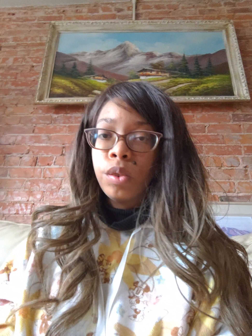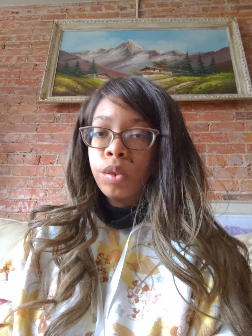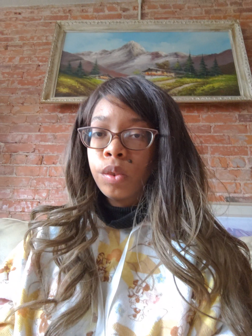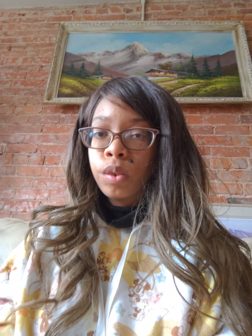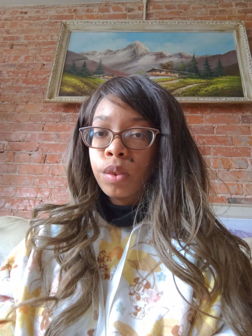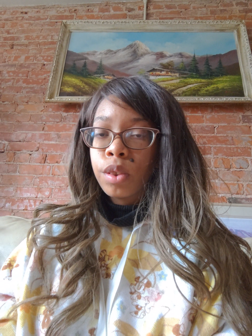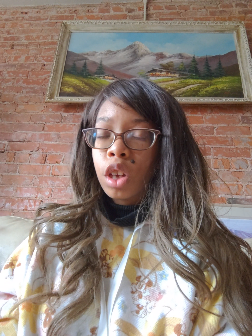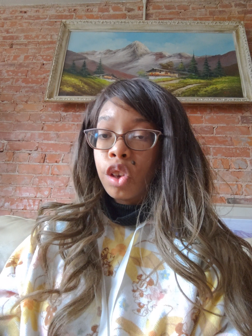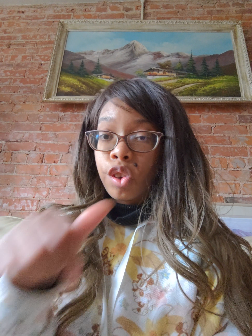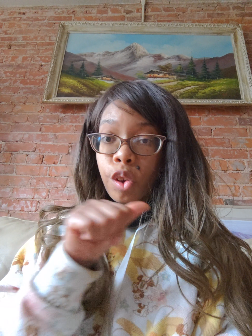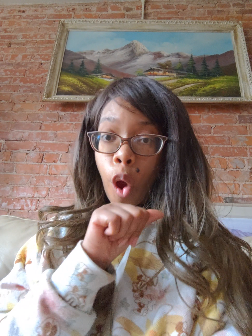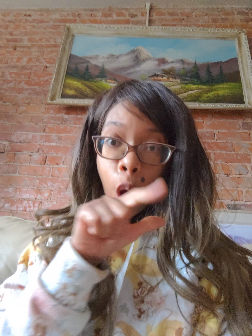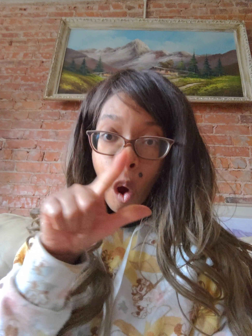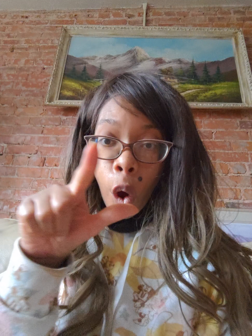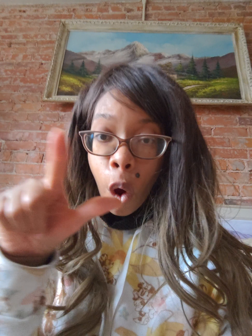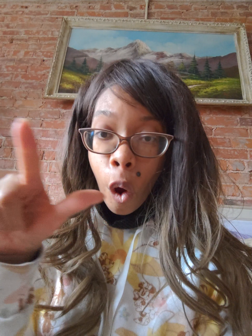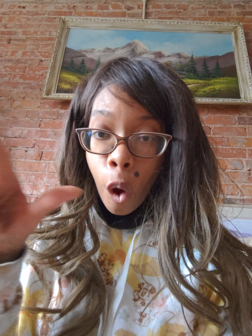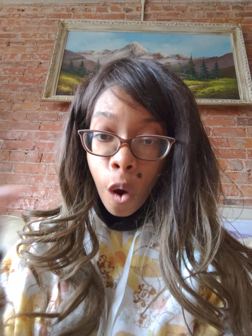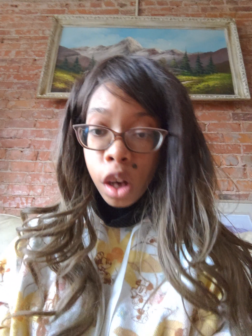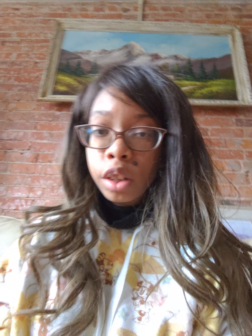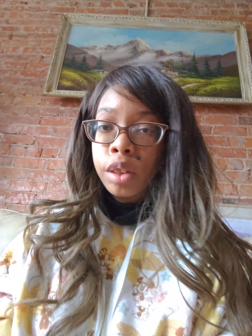all